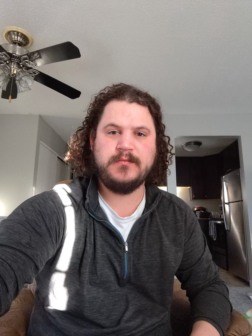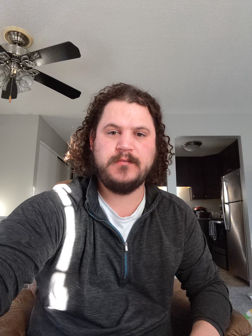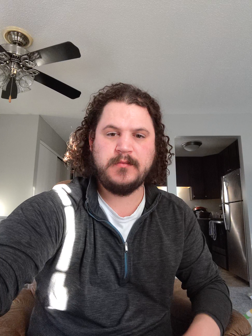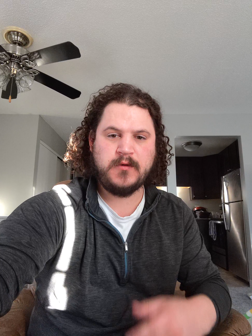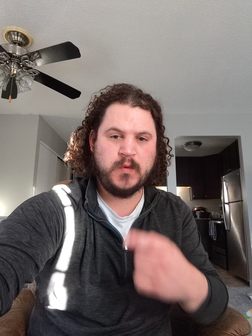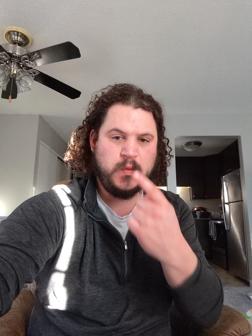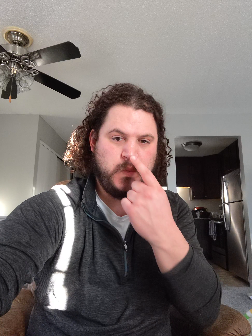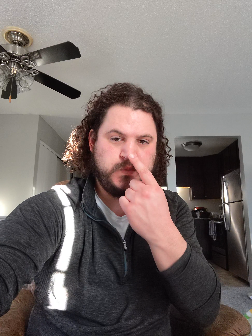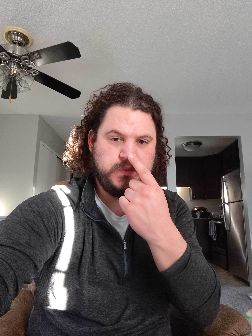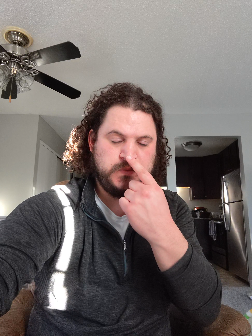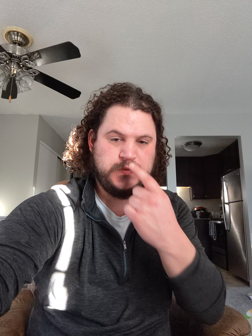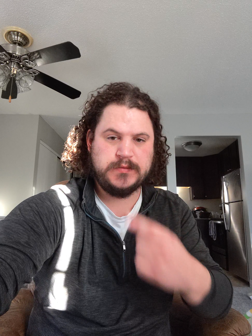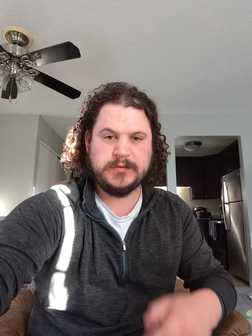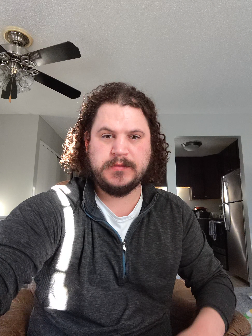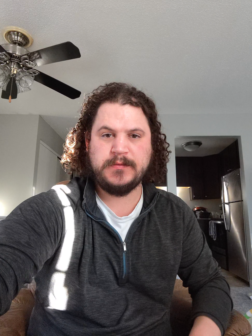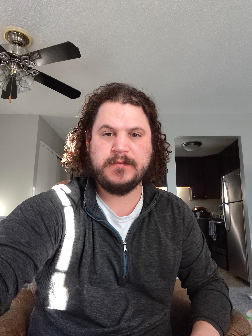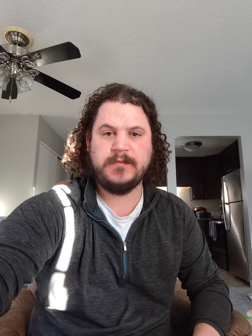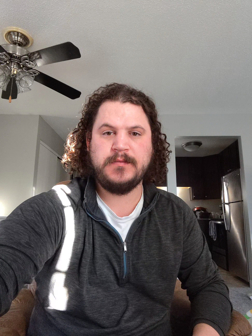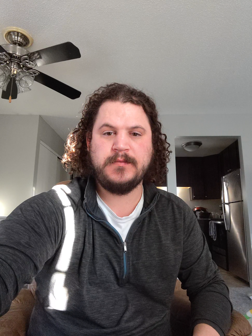nose